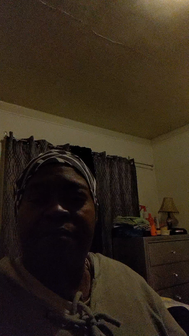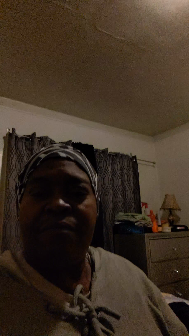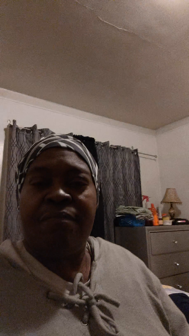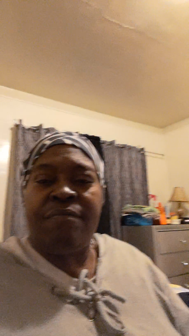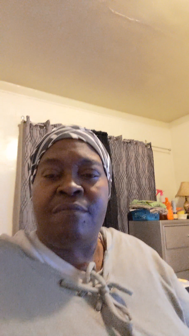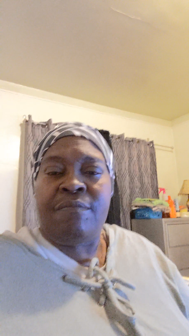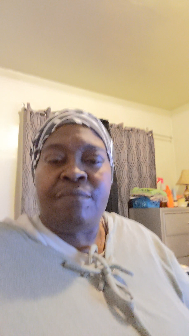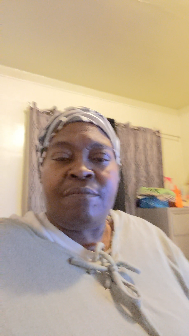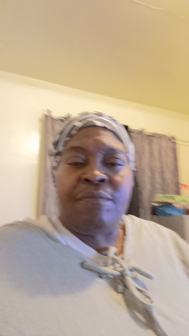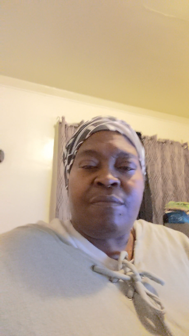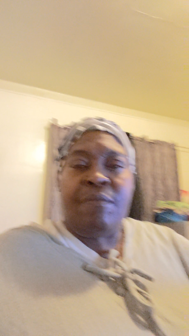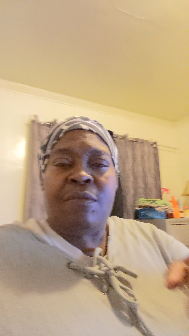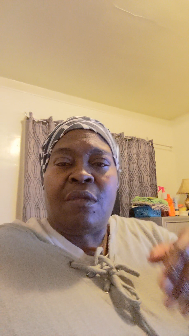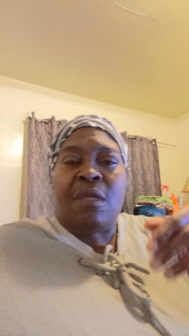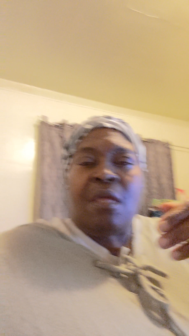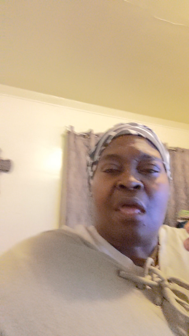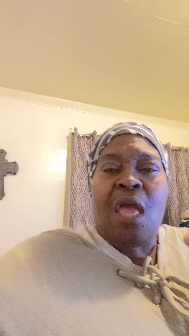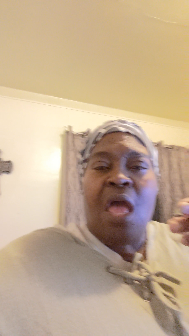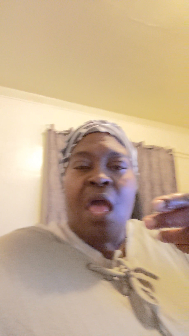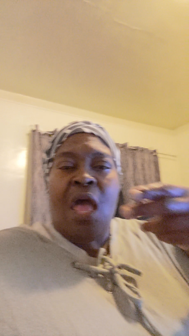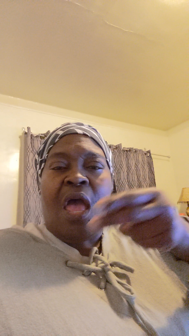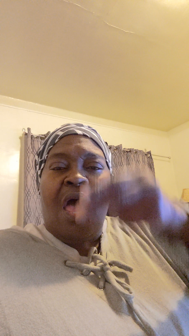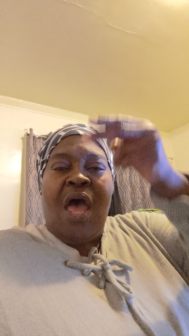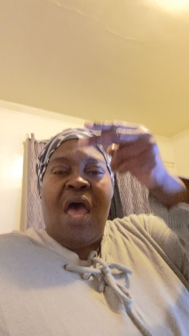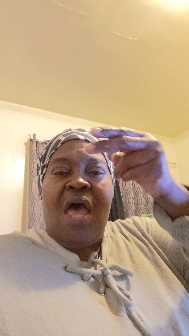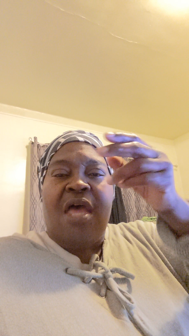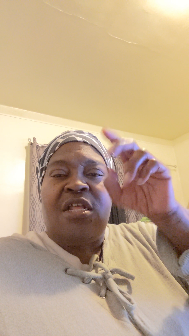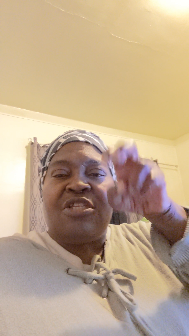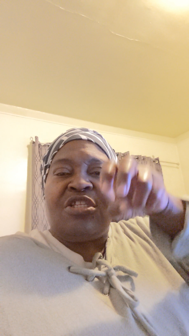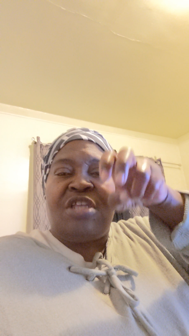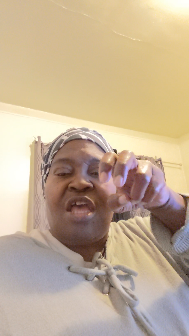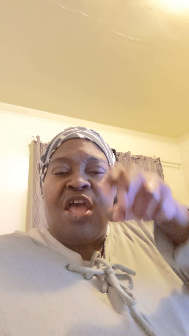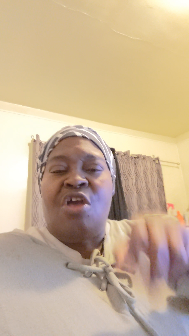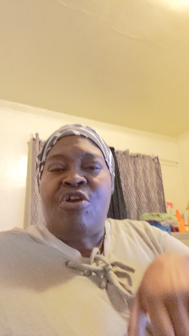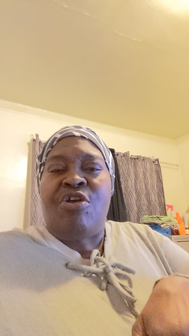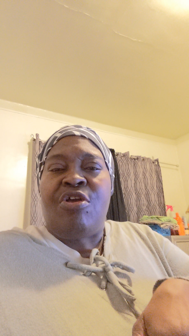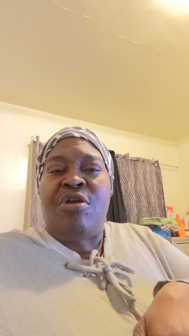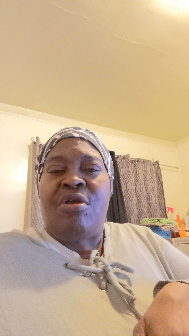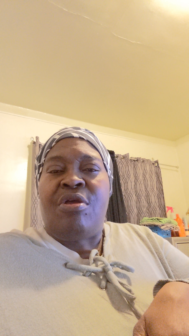high chair